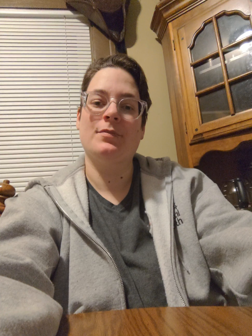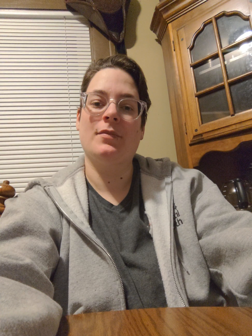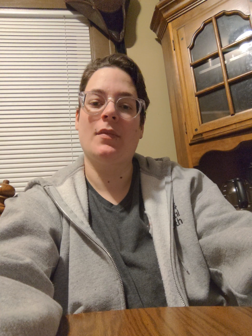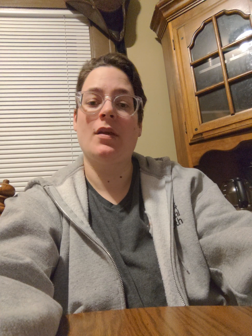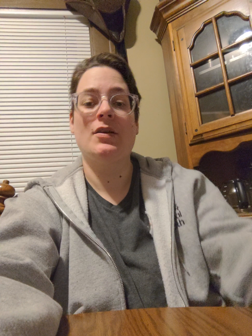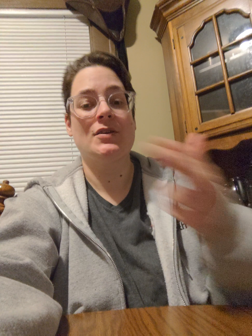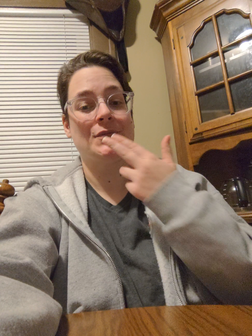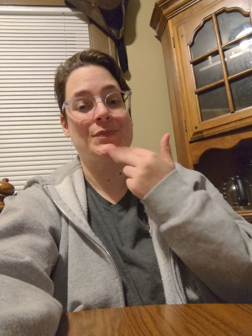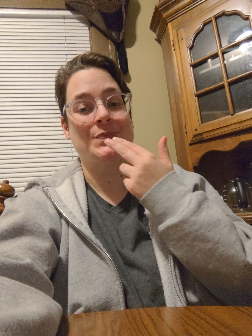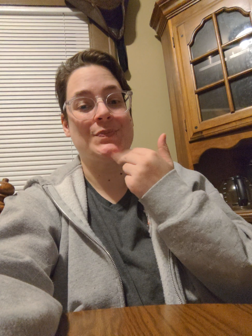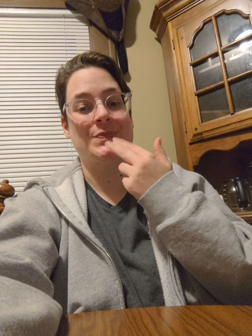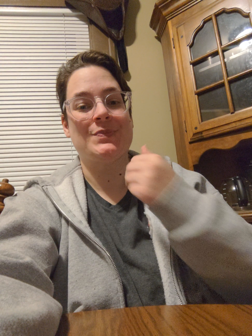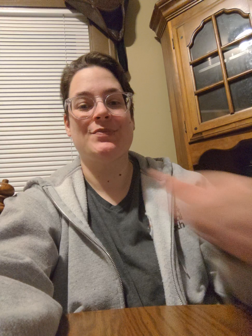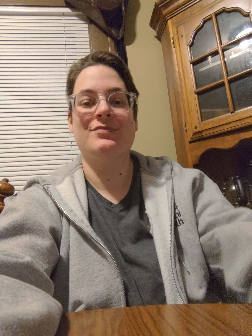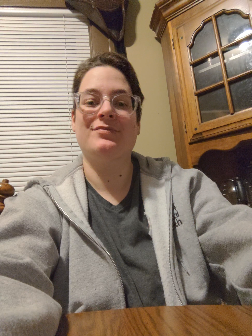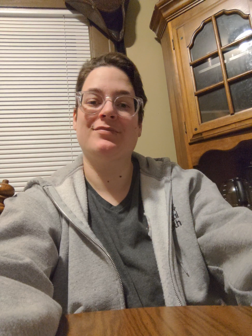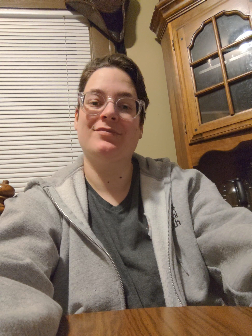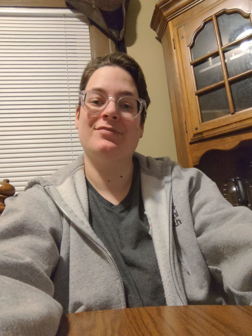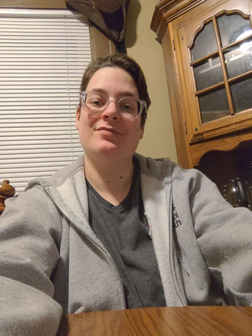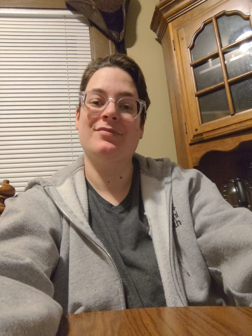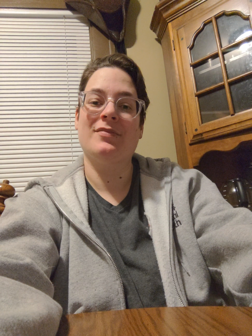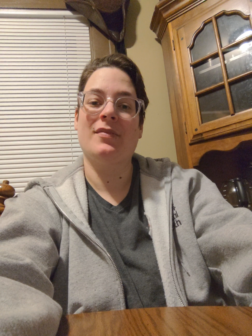cute